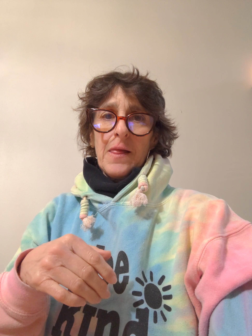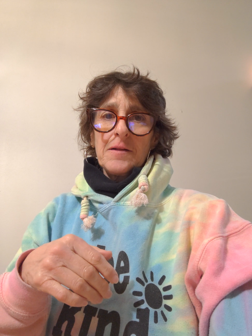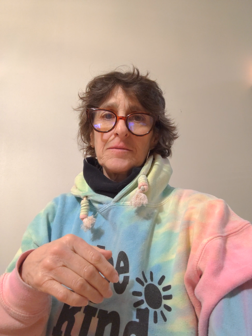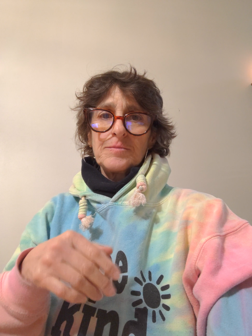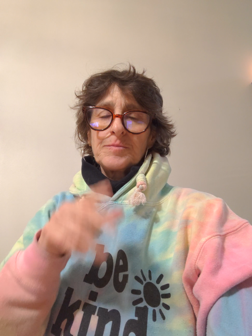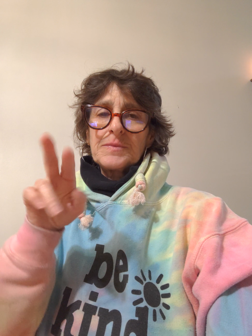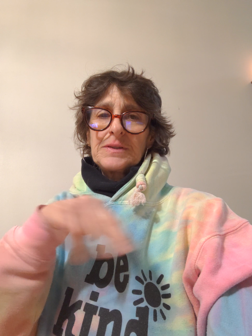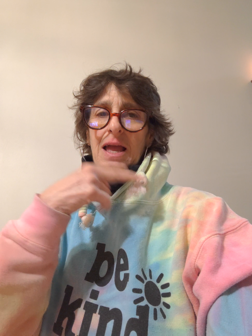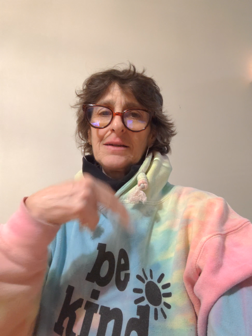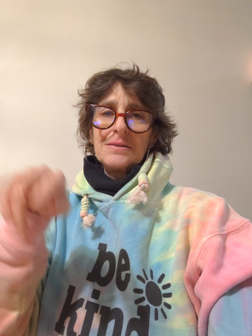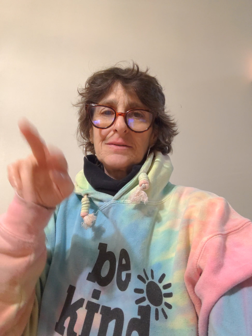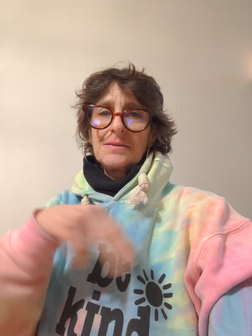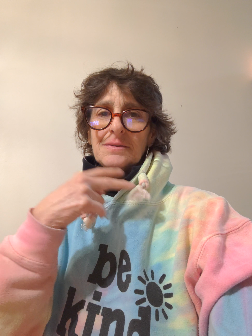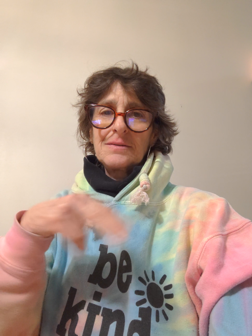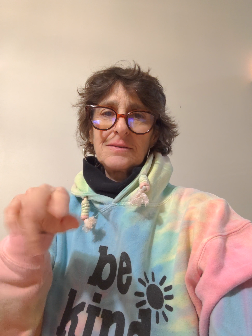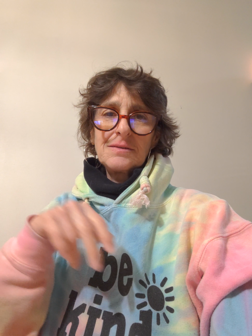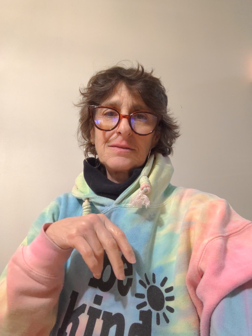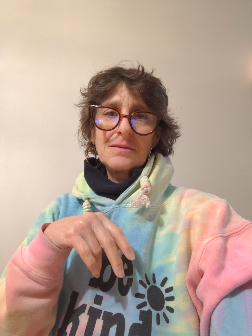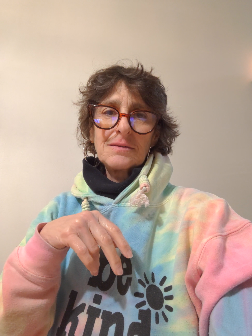dance